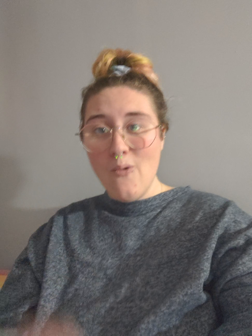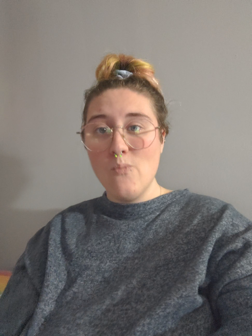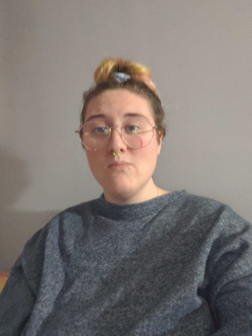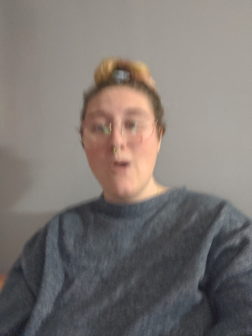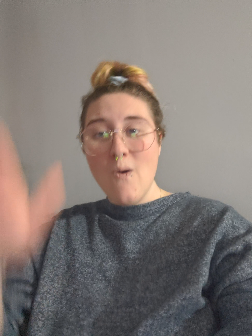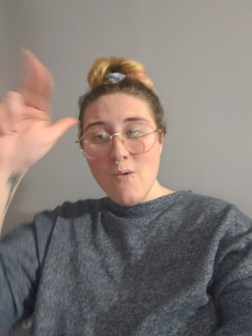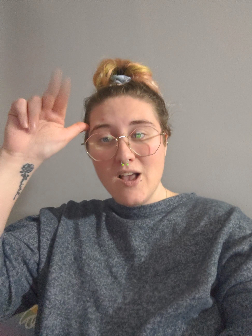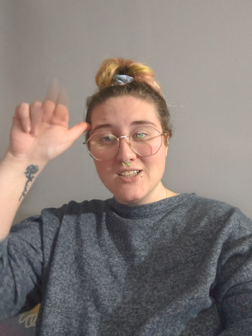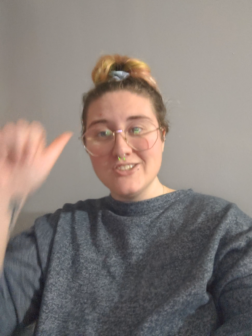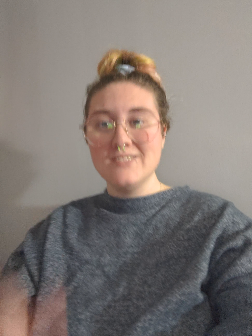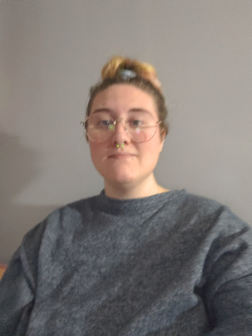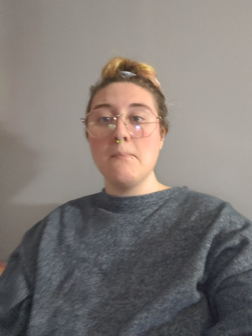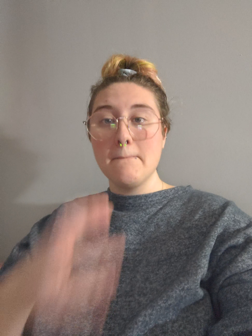horse